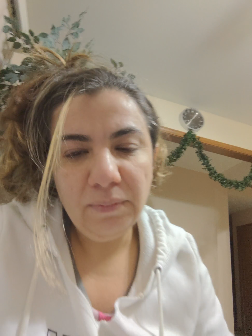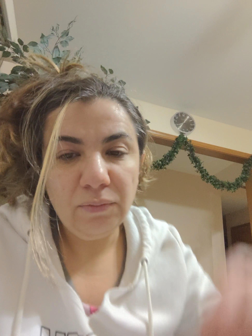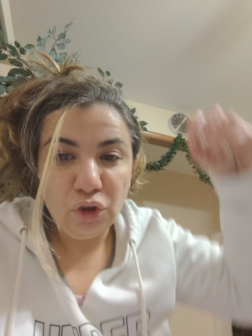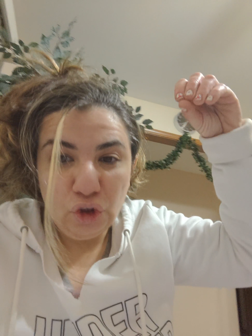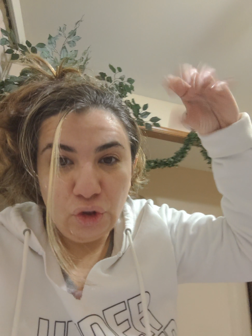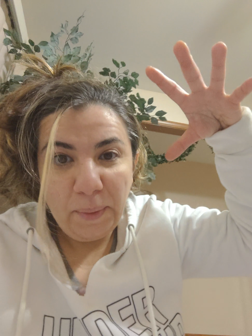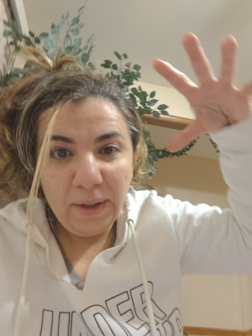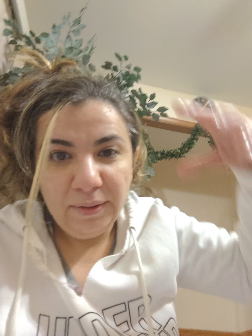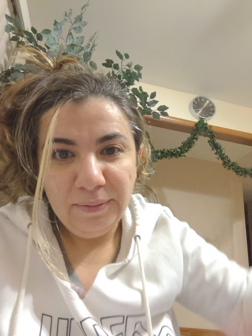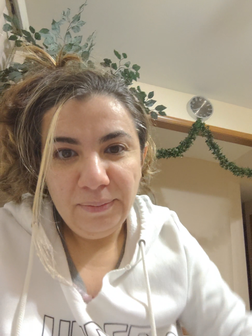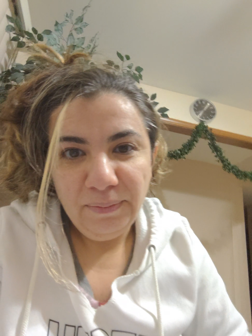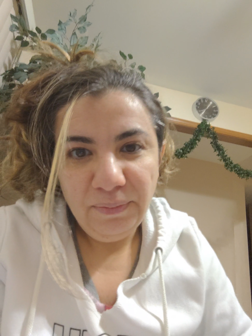lamp